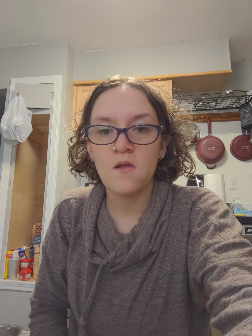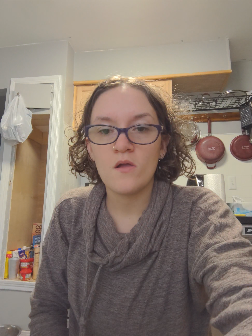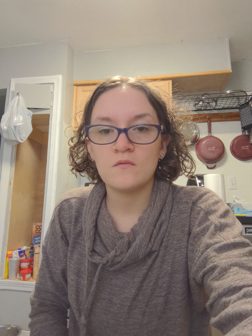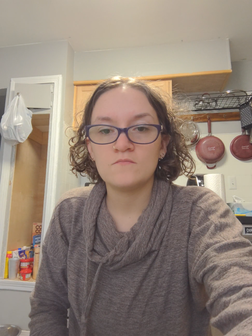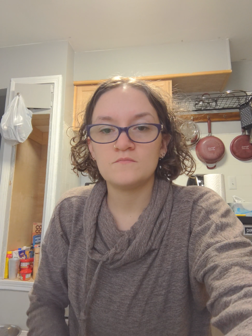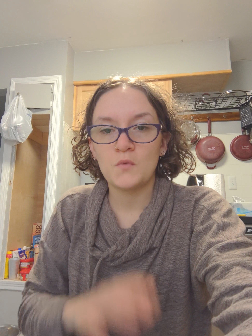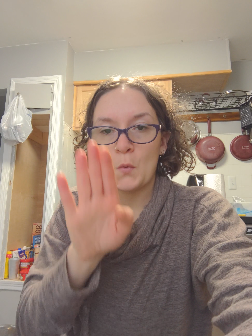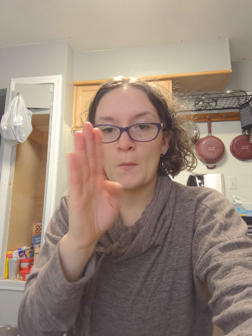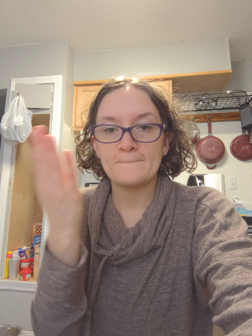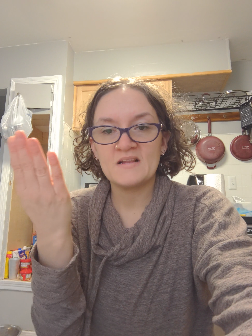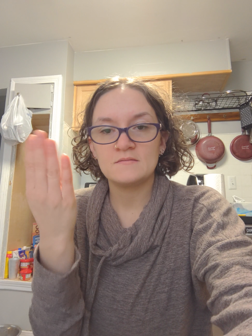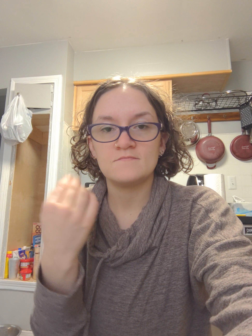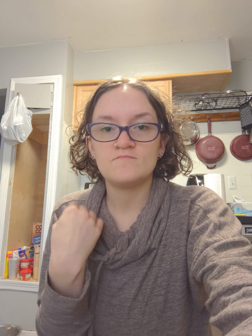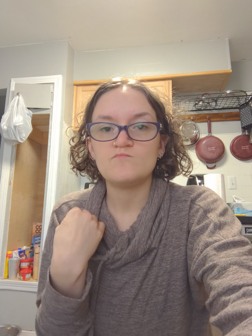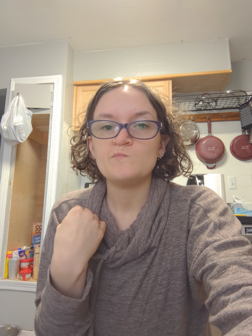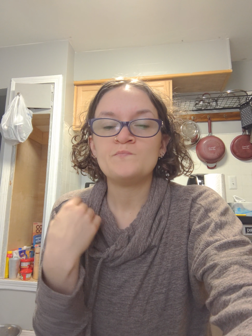open